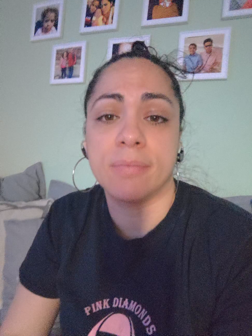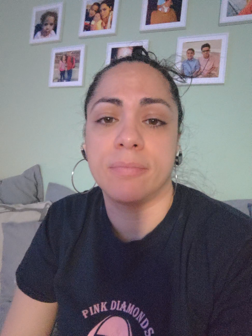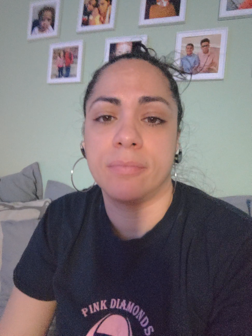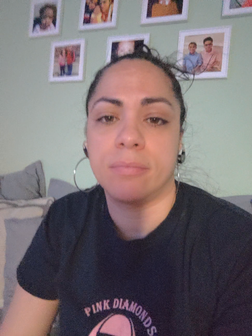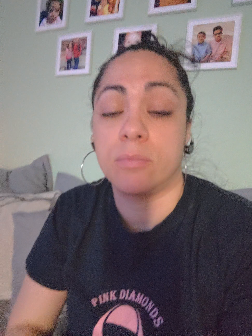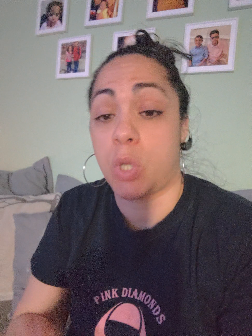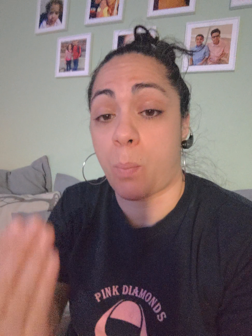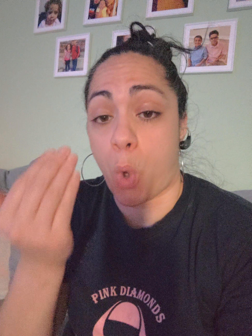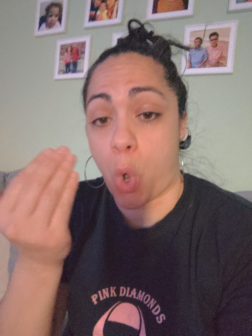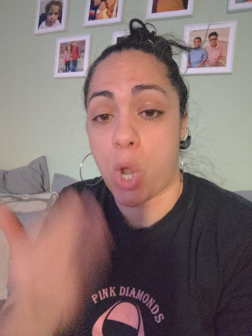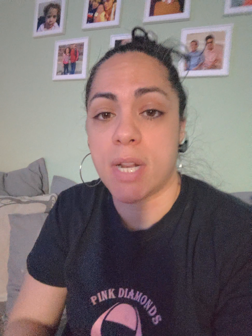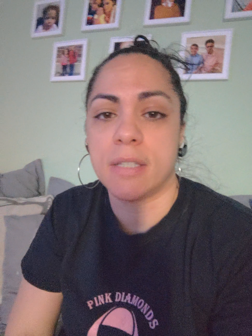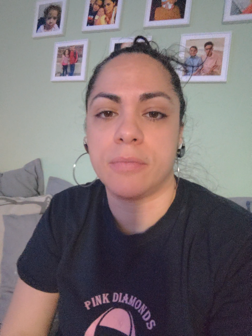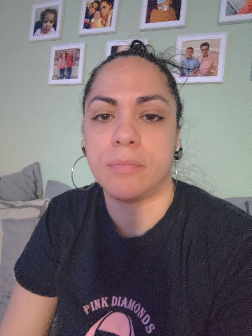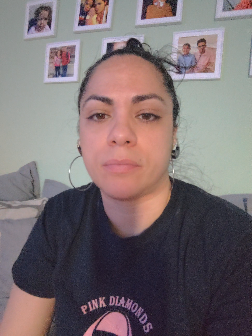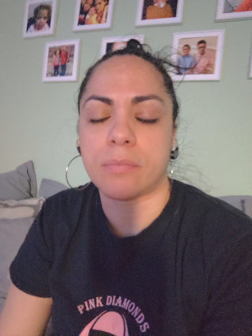morning